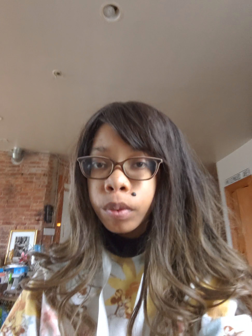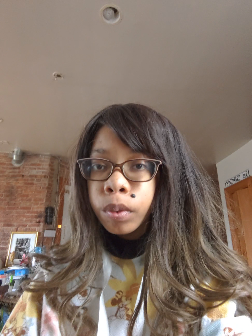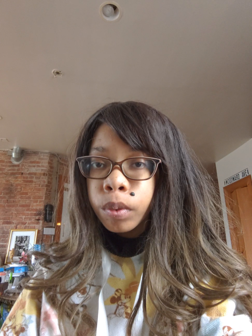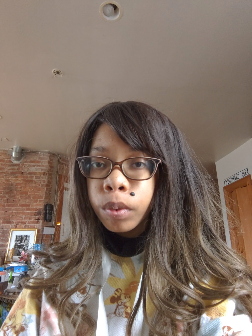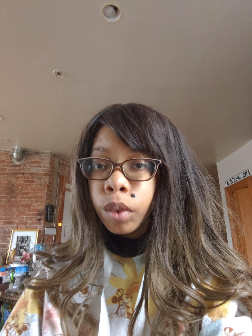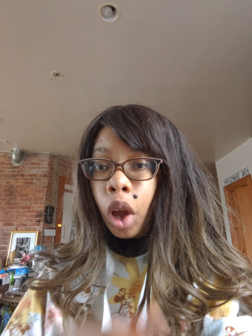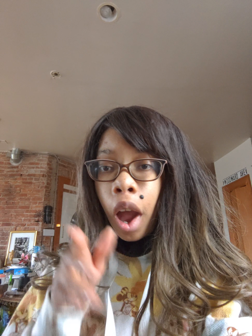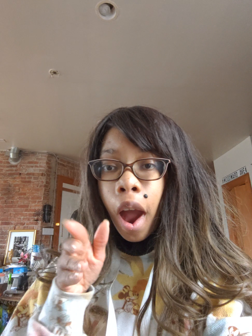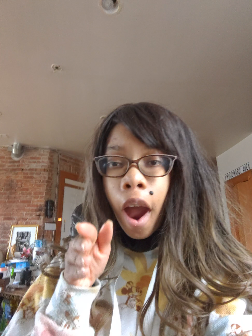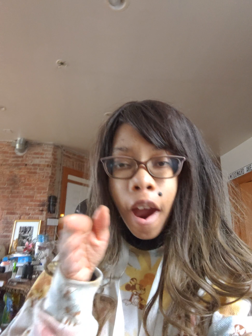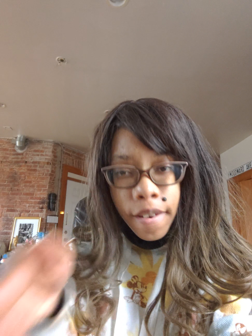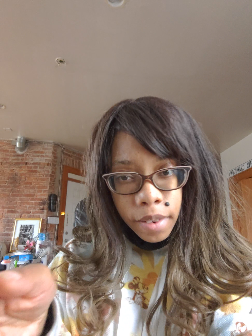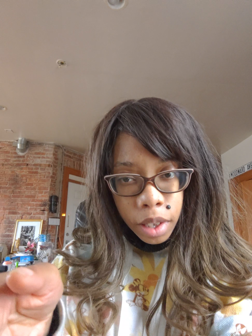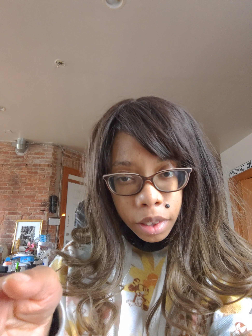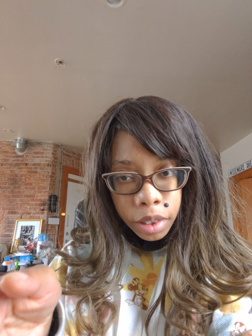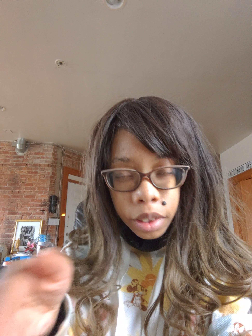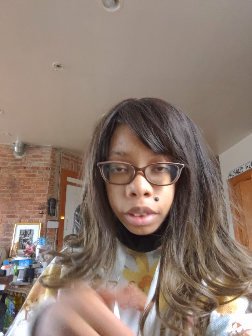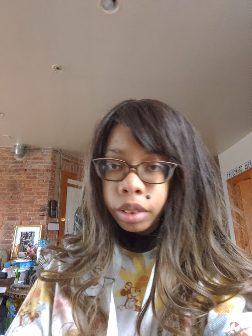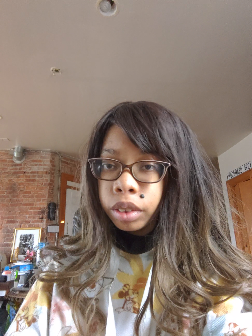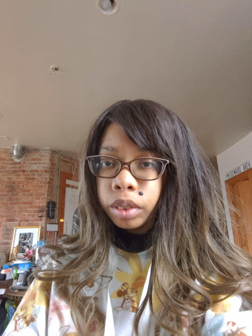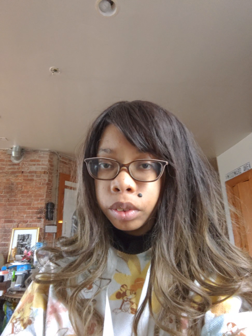after